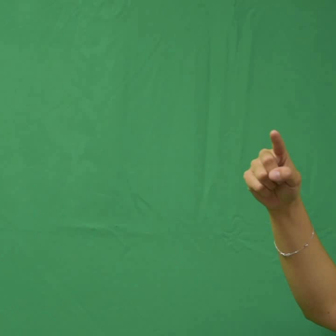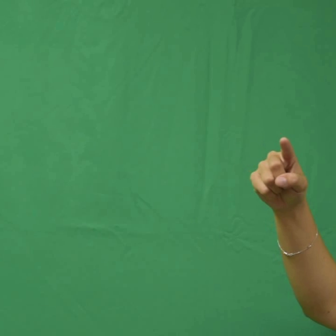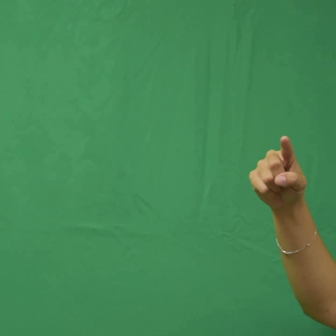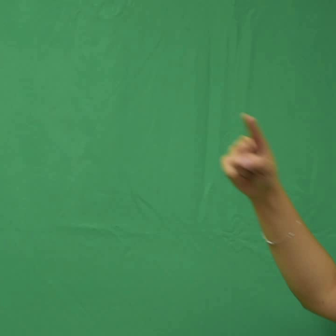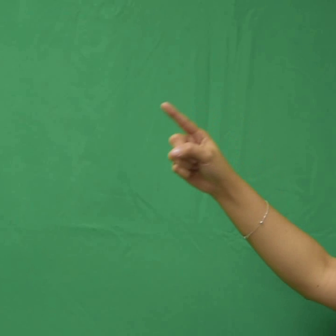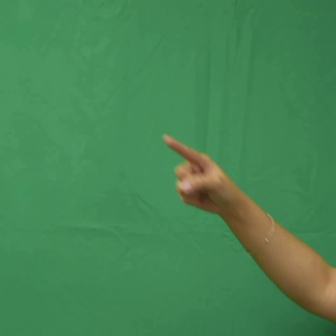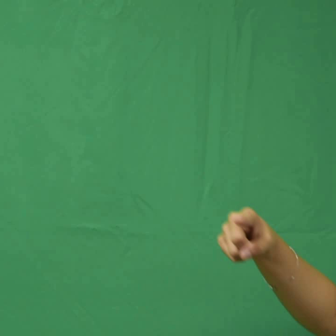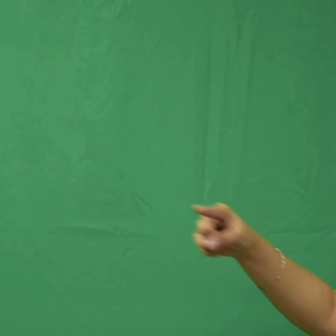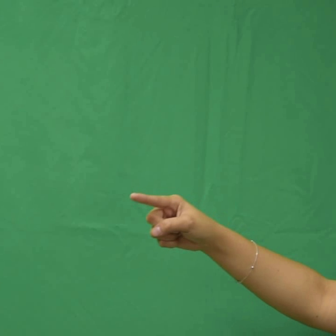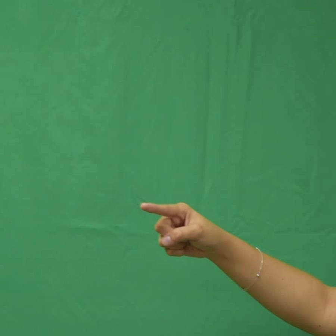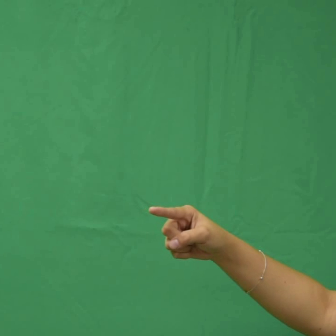Z